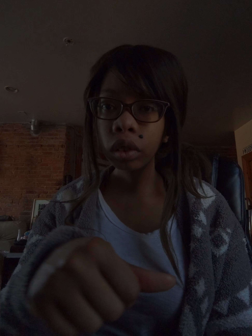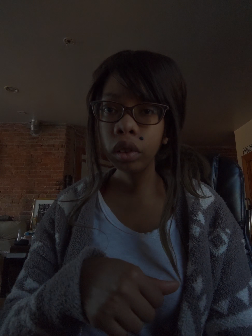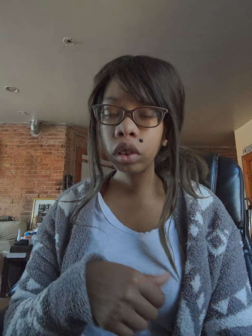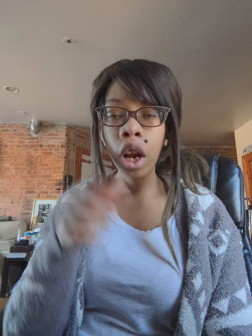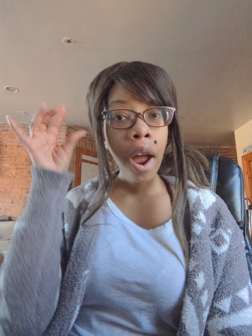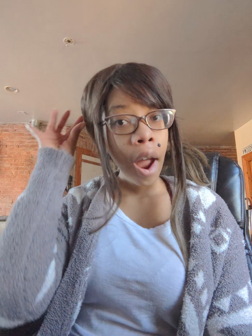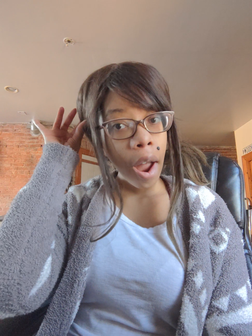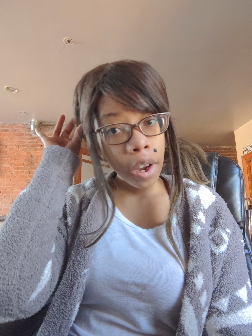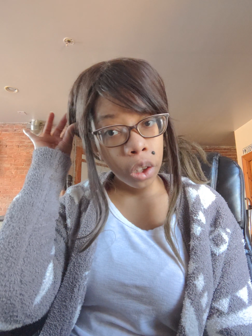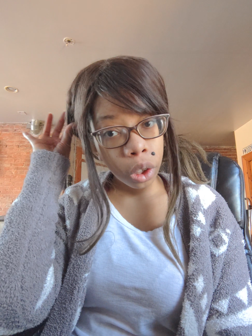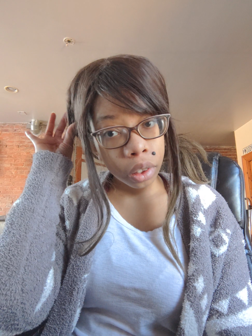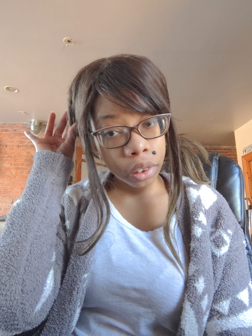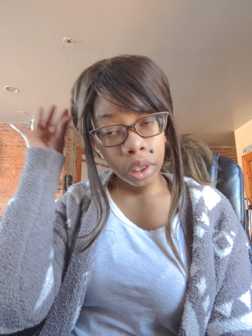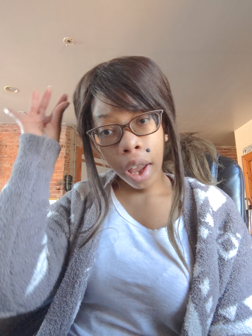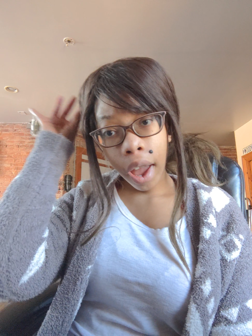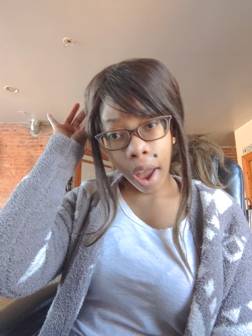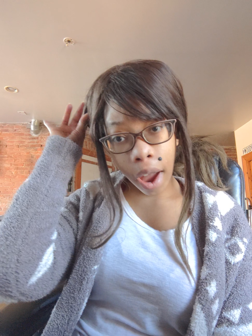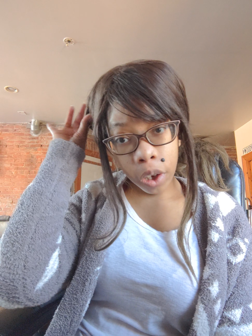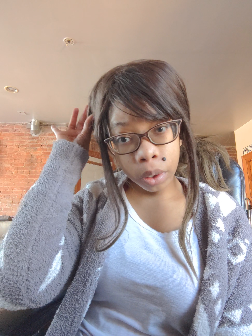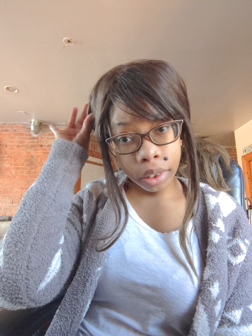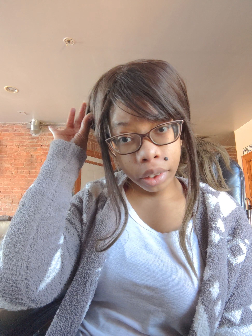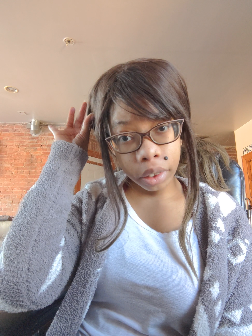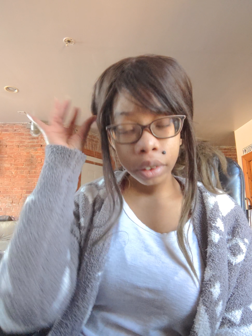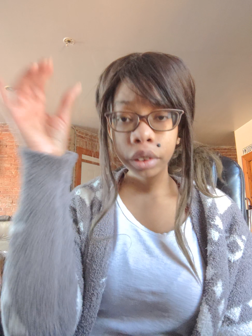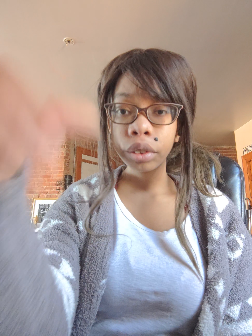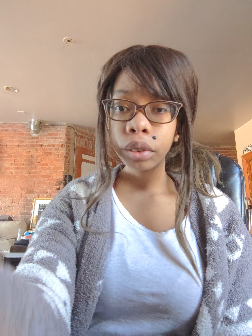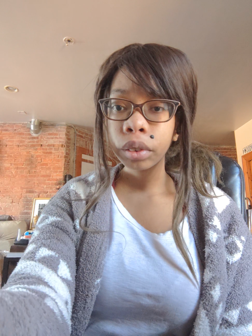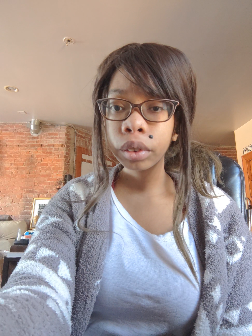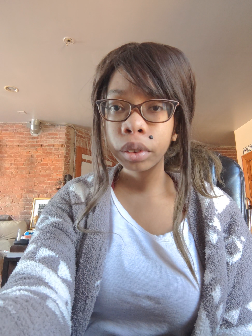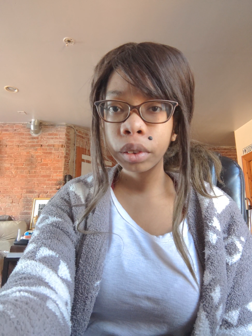hair